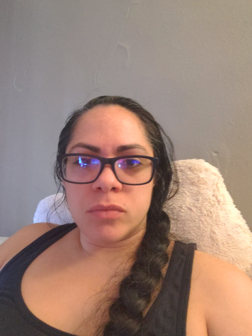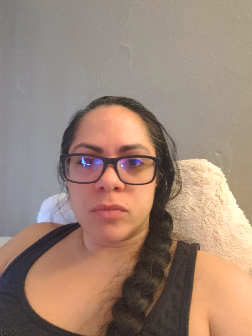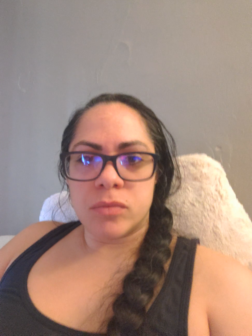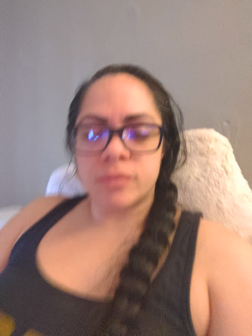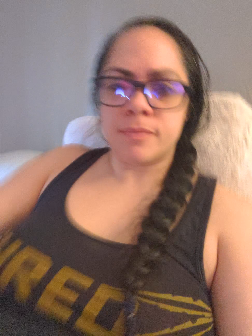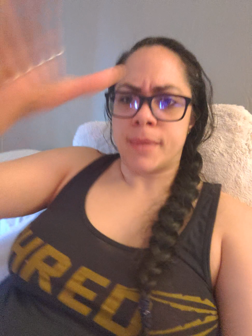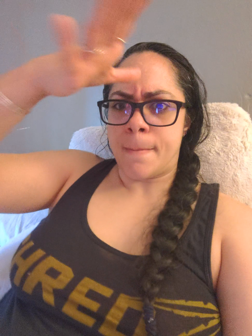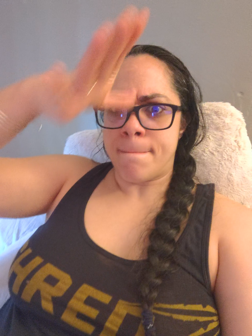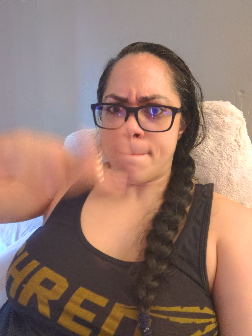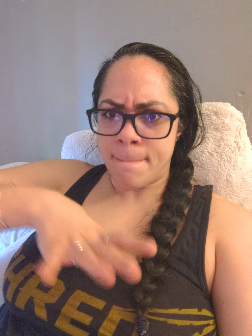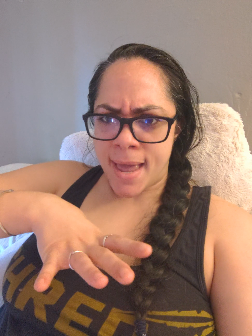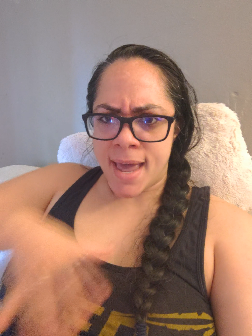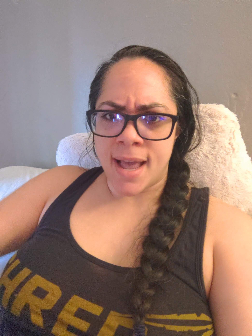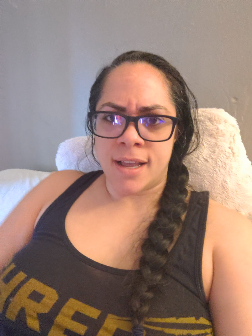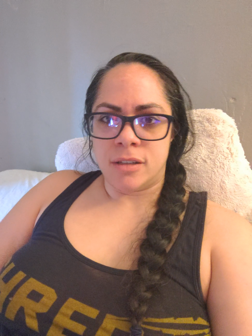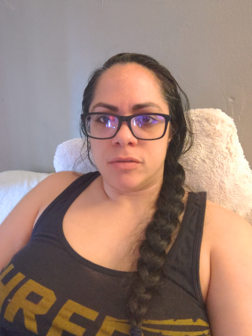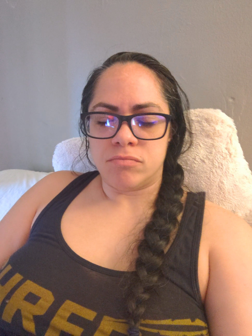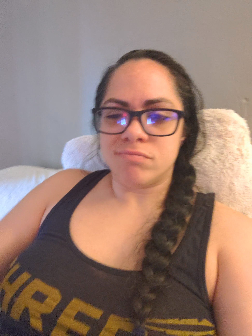man